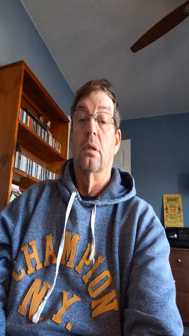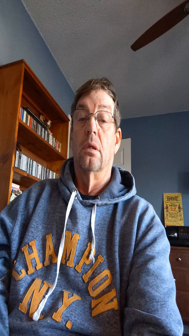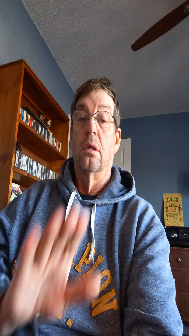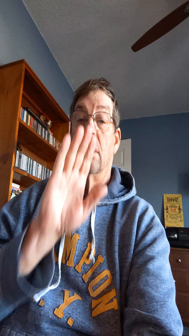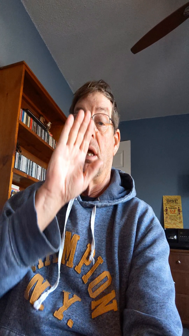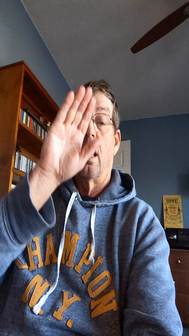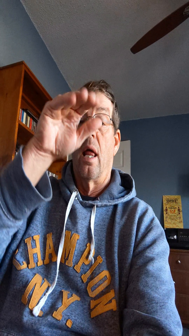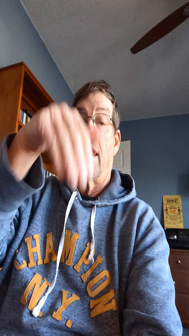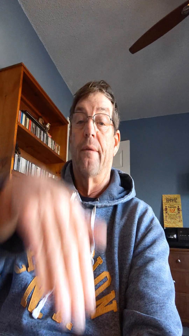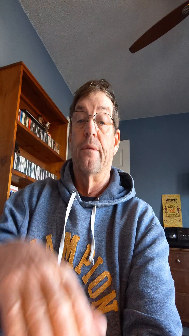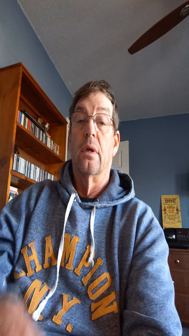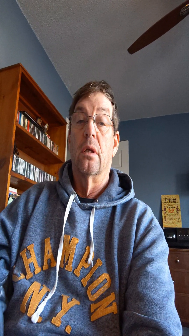elephant